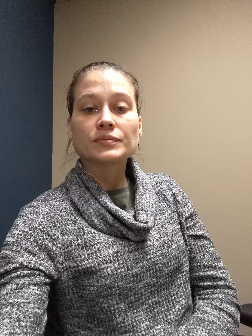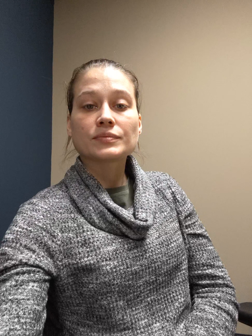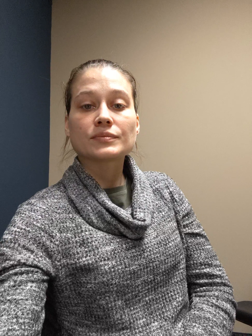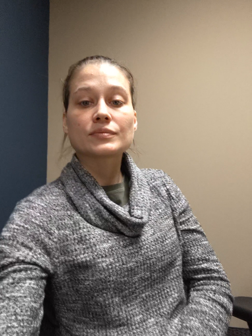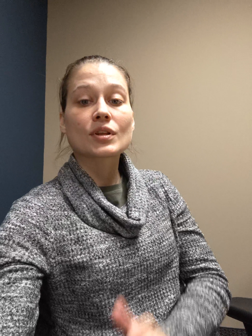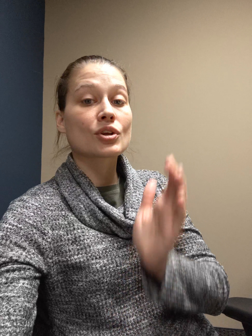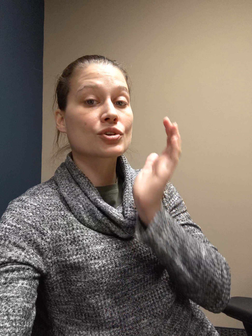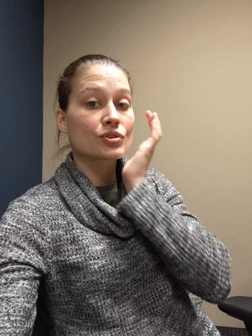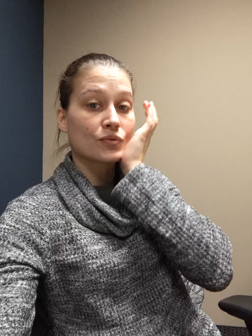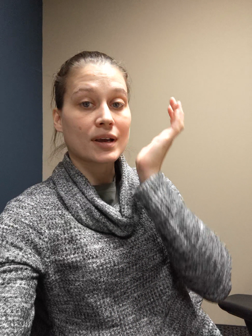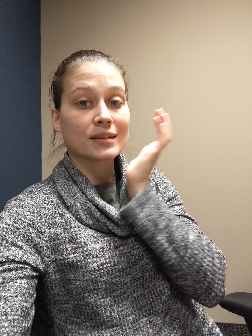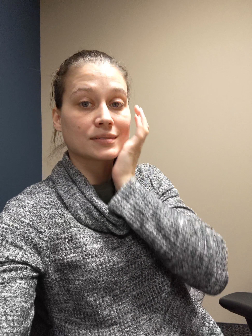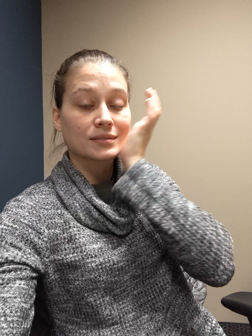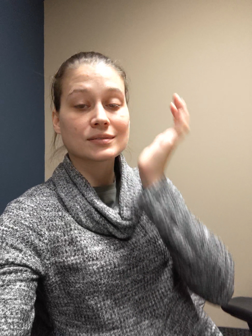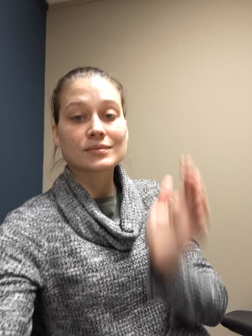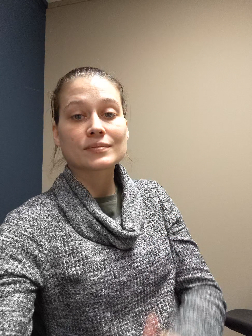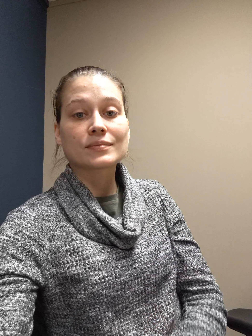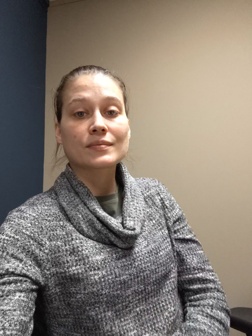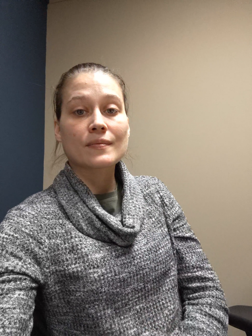grass